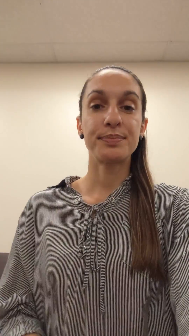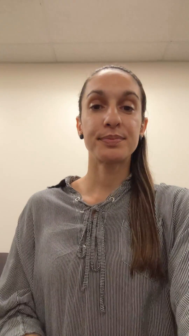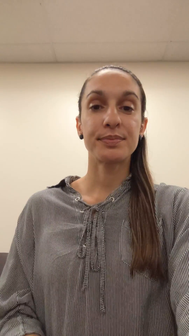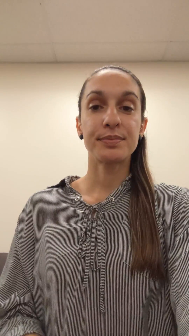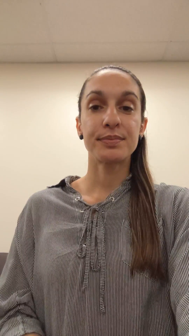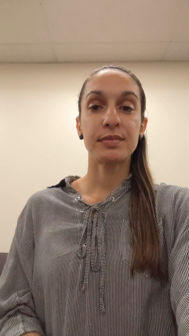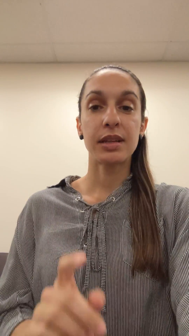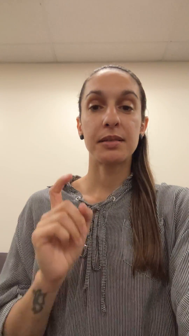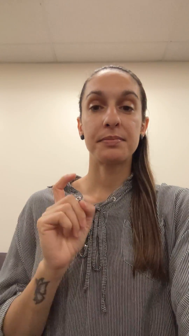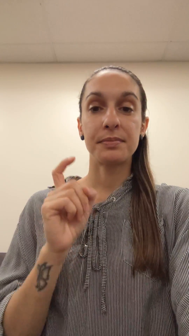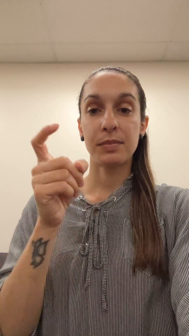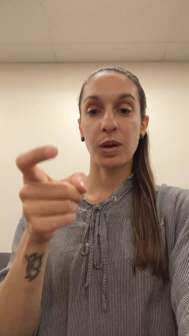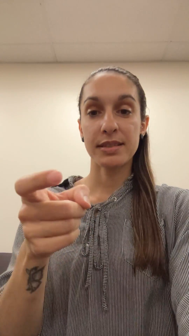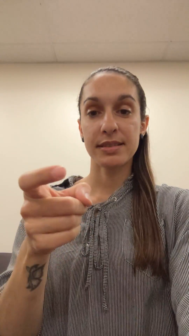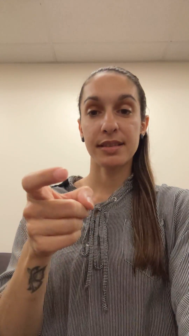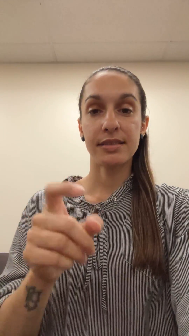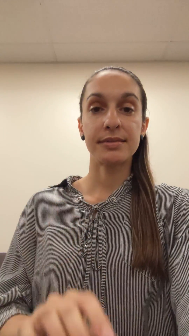present